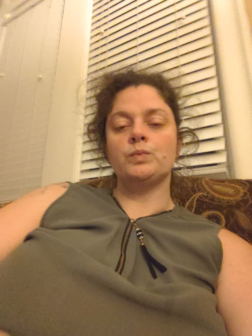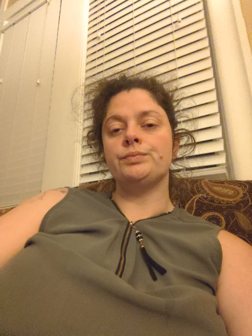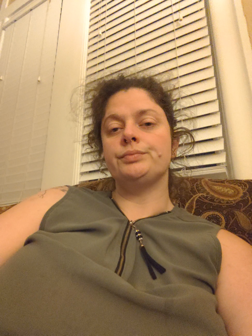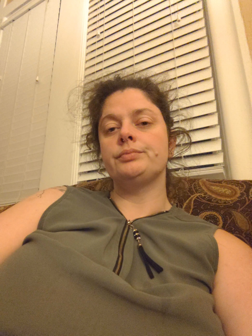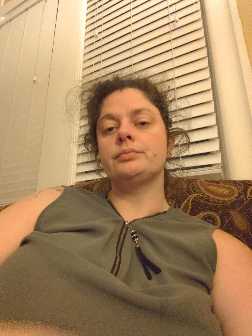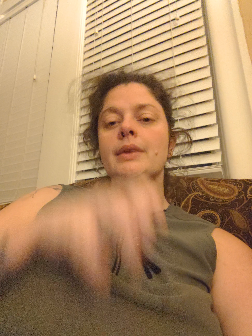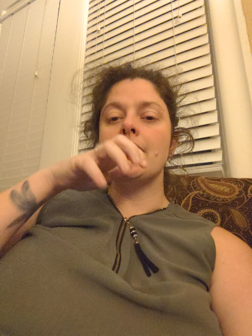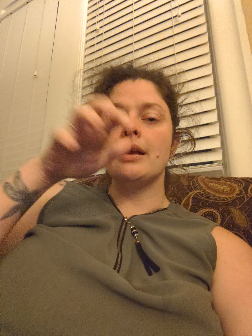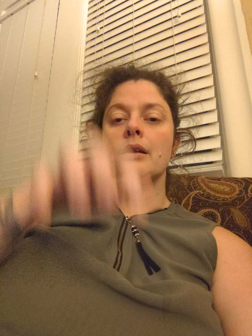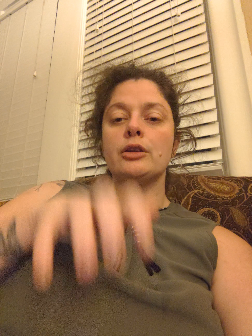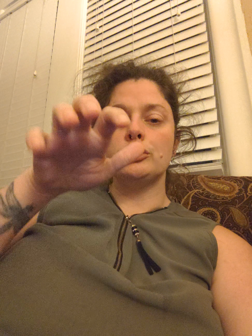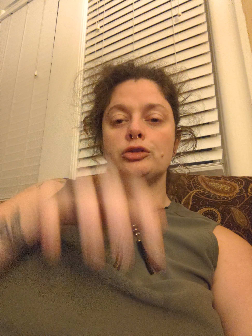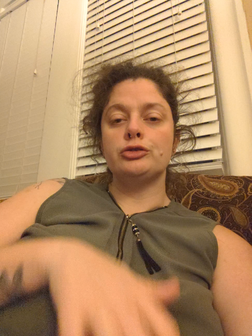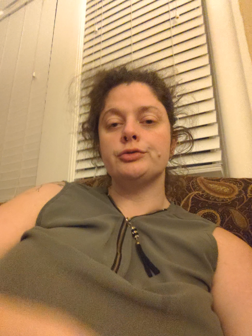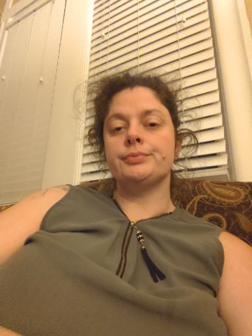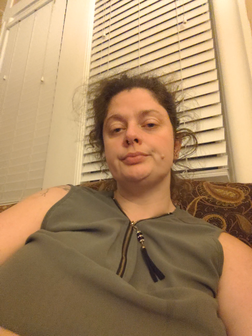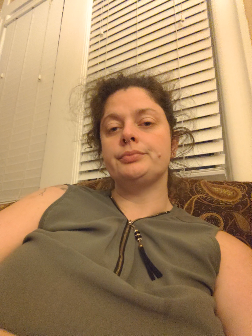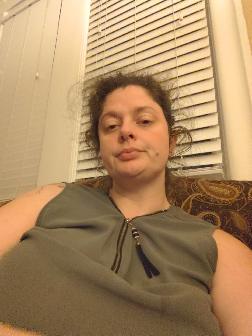alligator